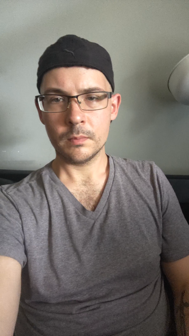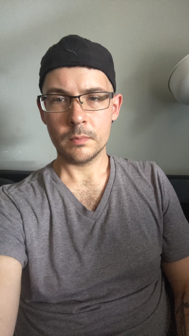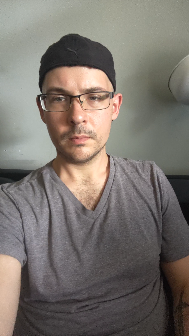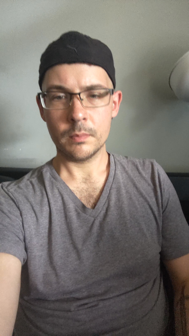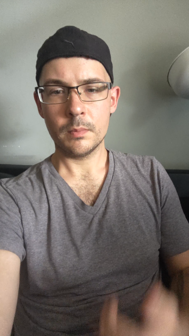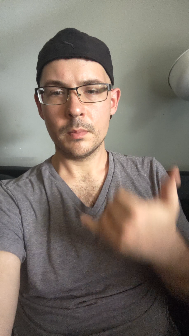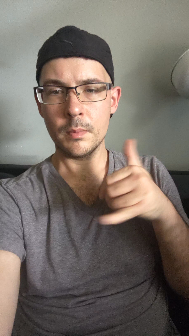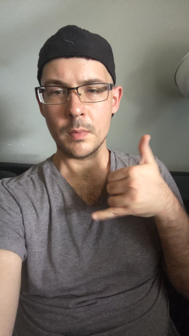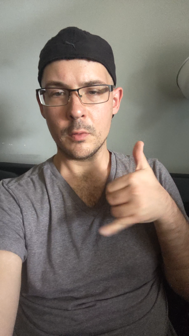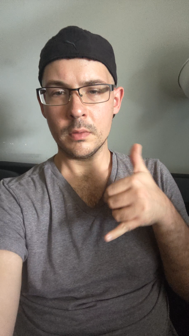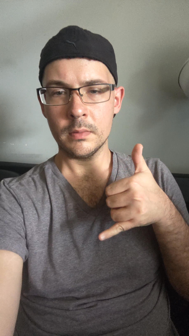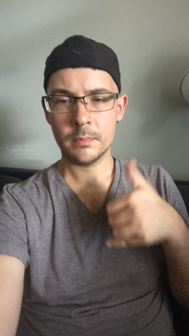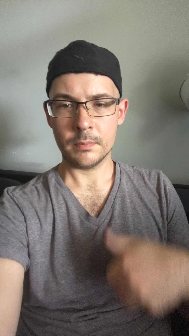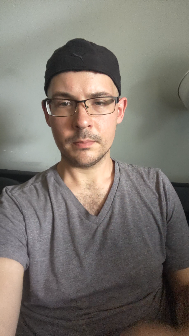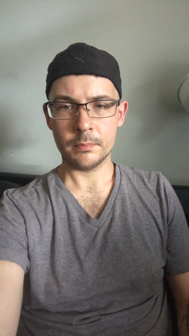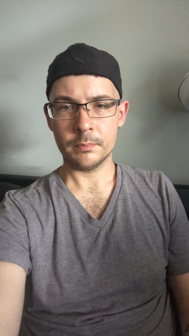party